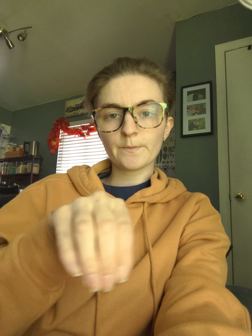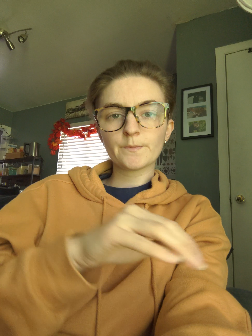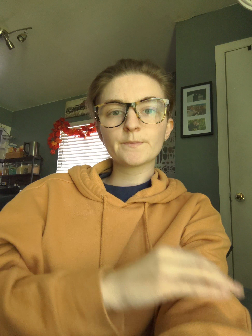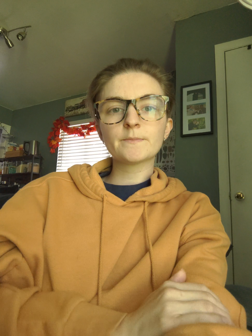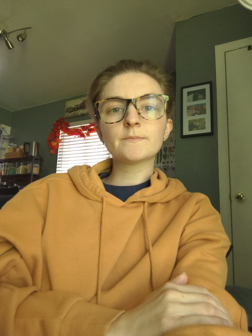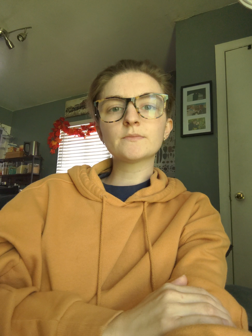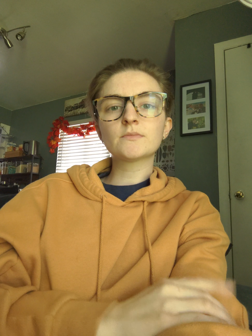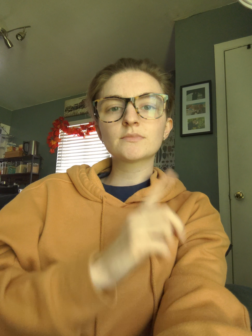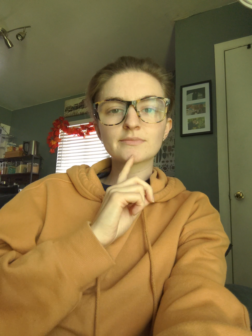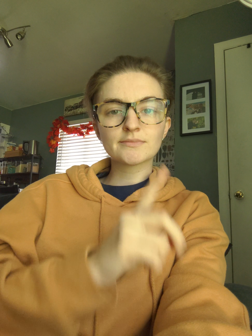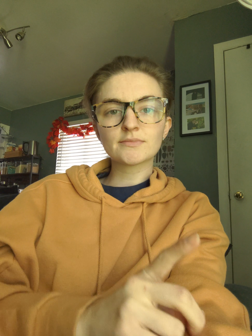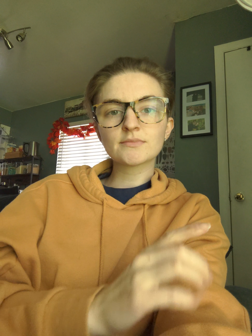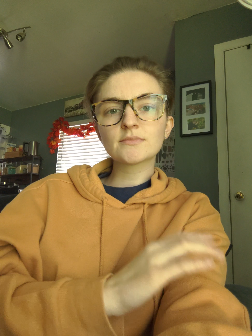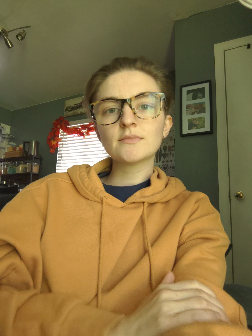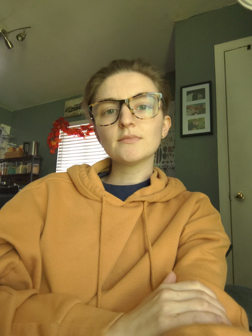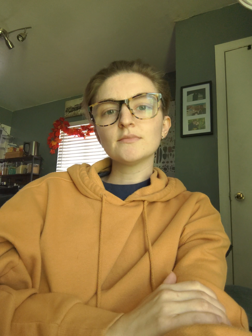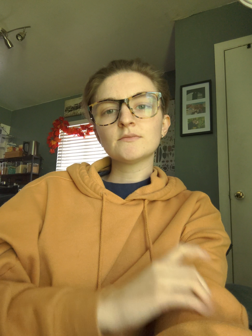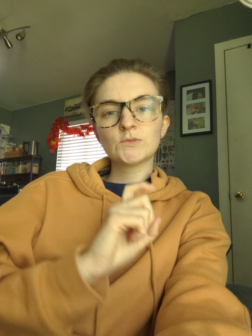is